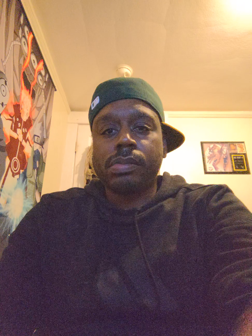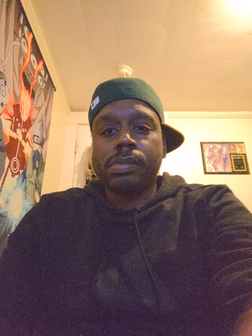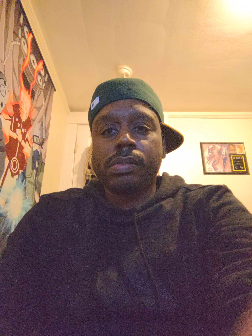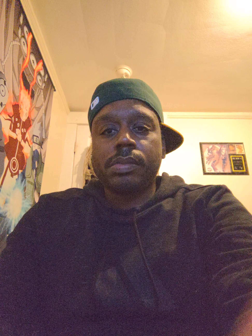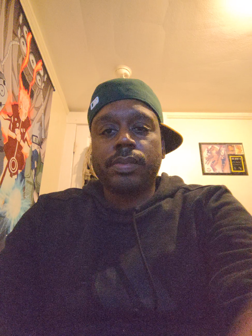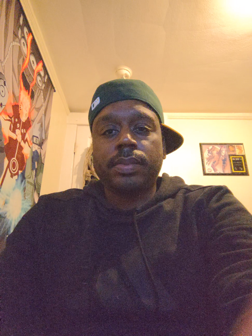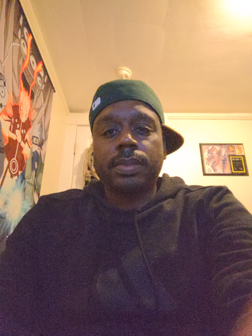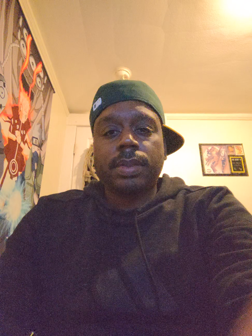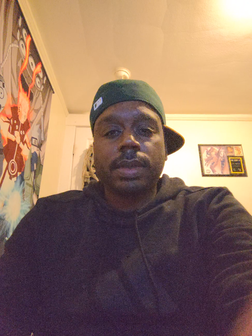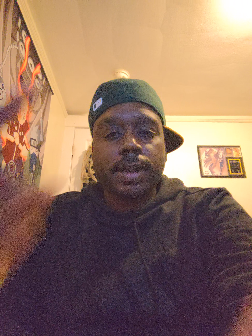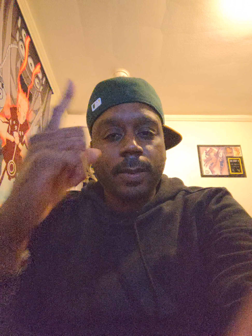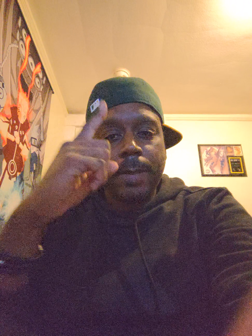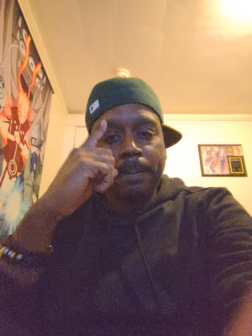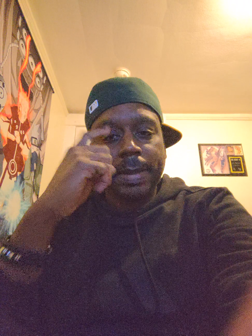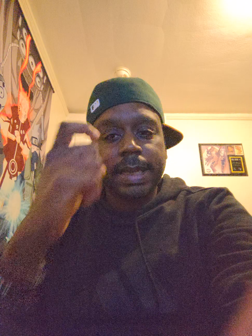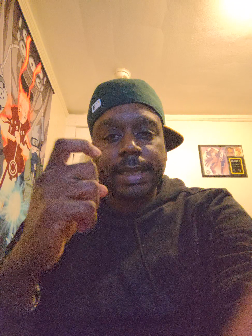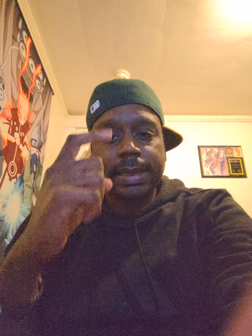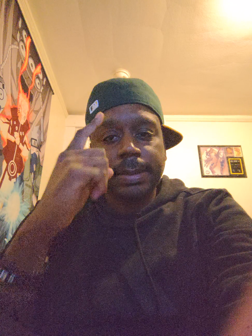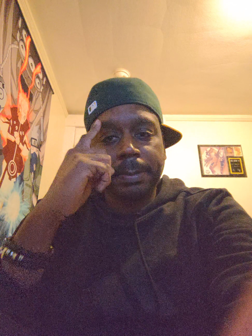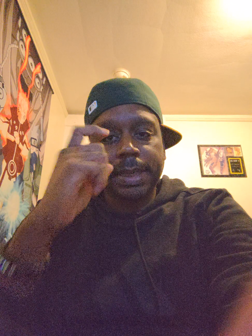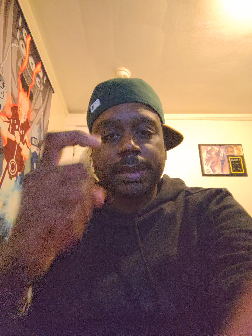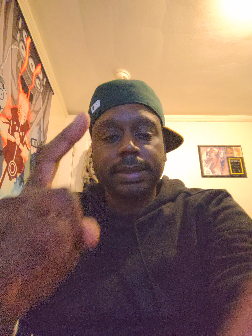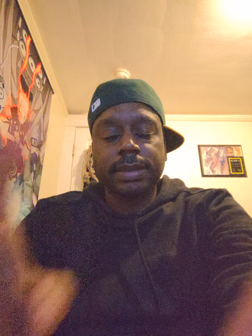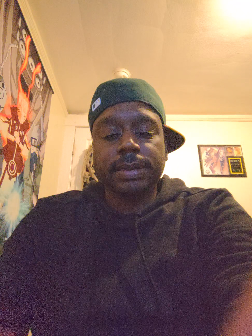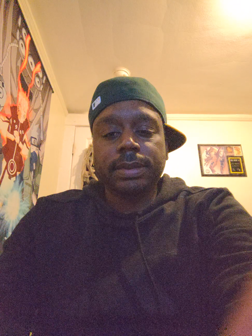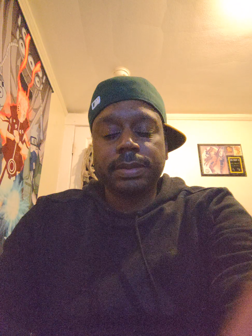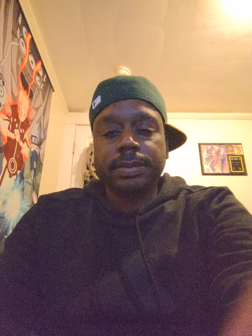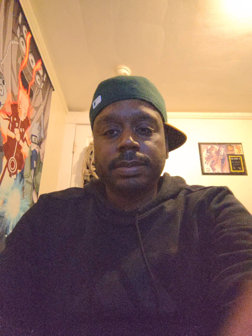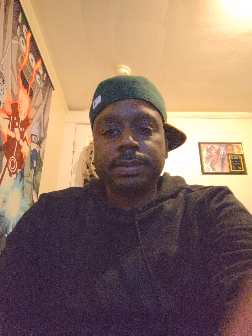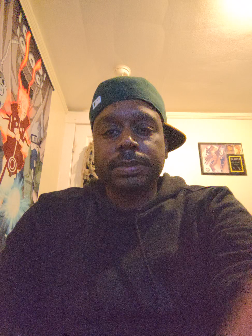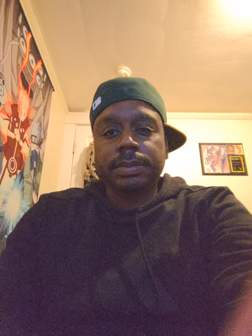penny